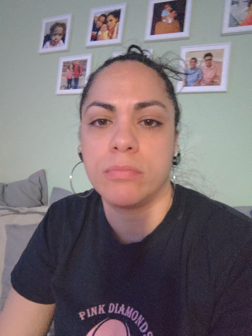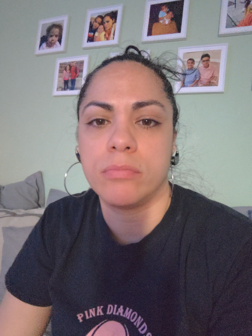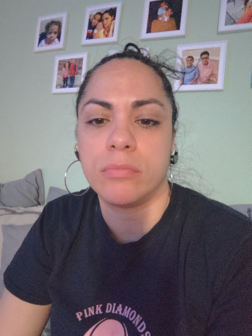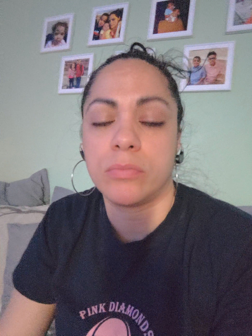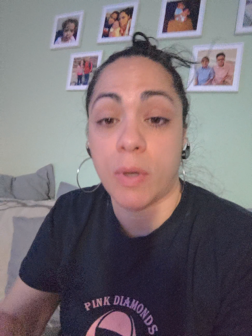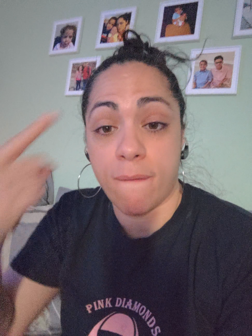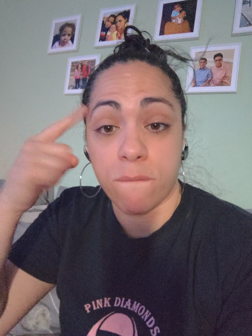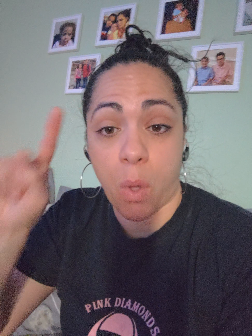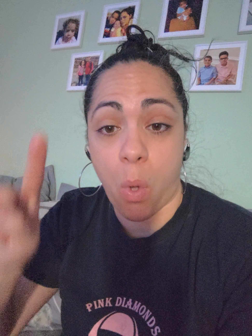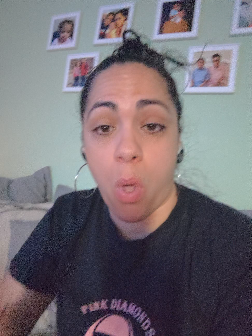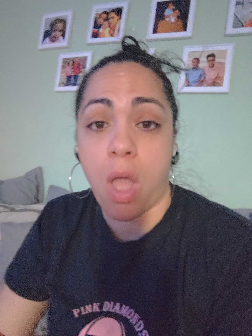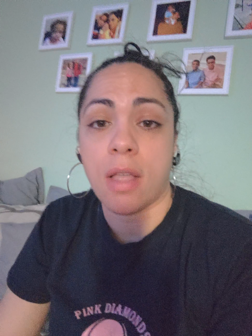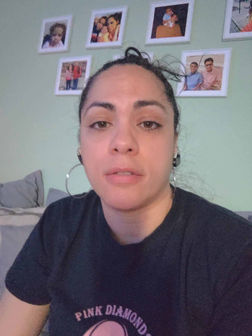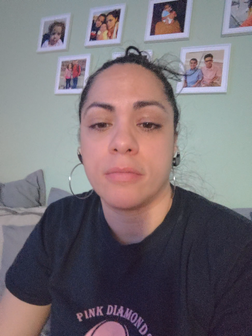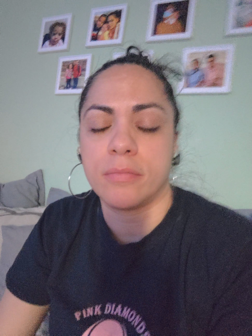for